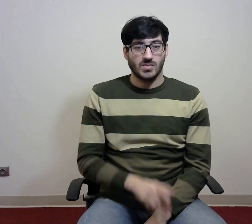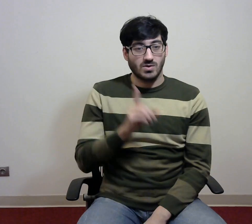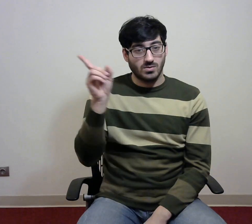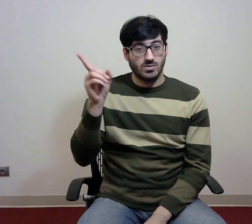O